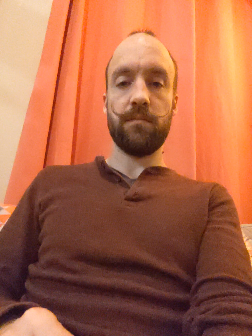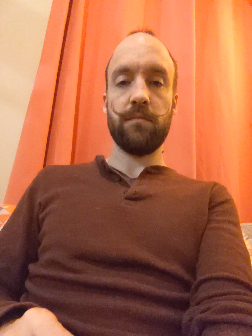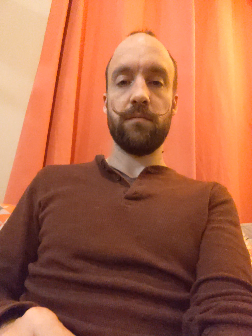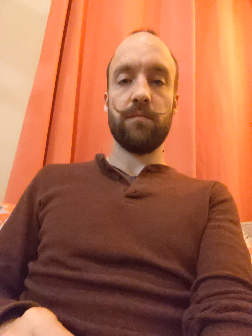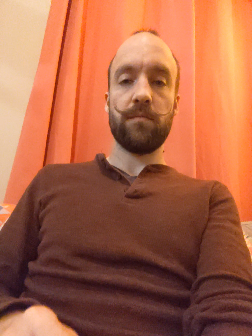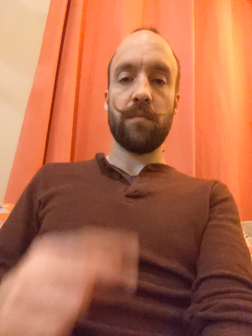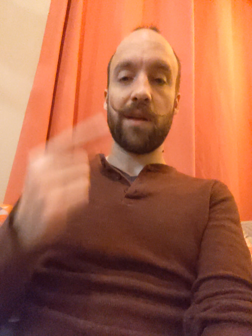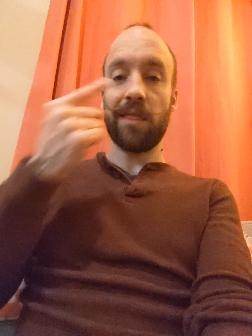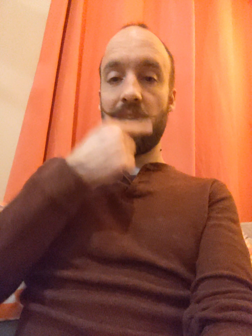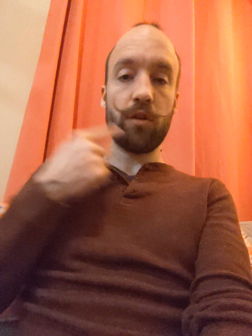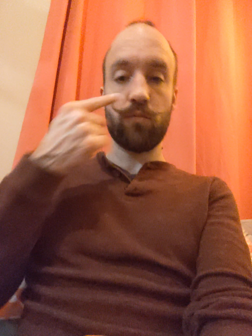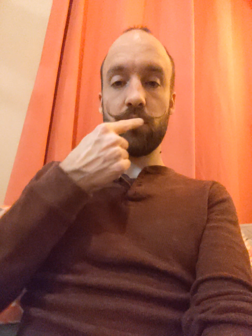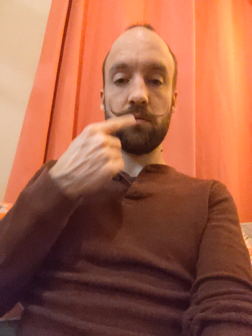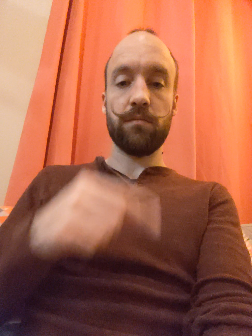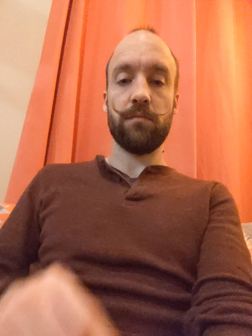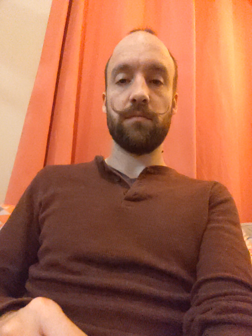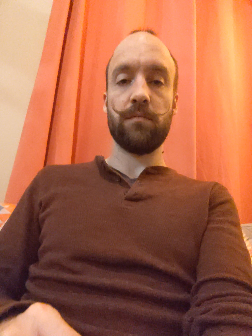mouth